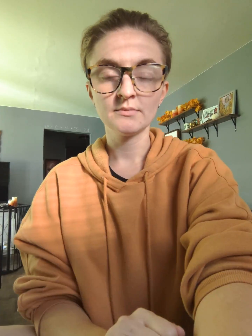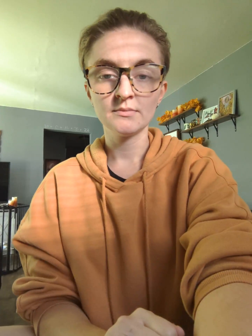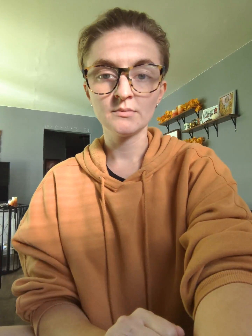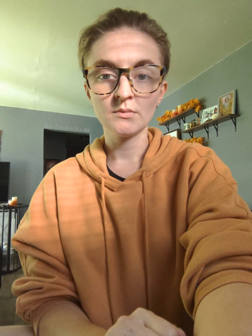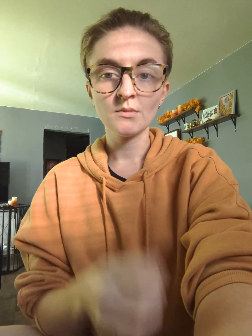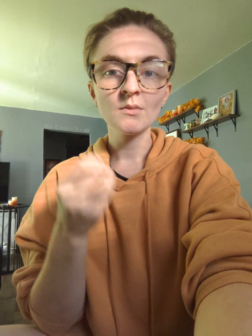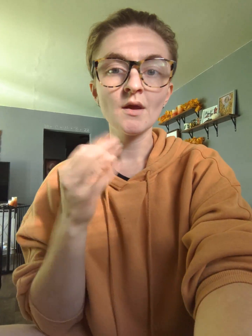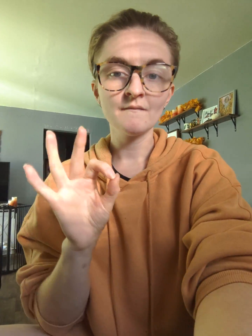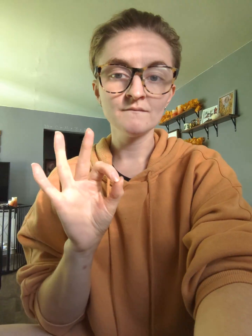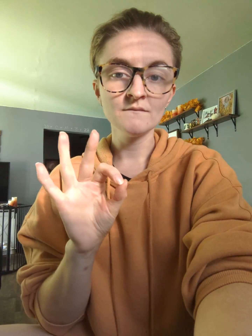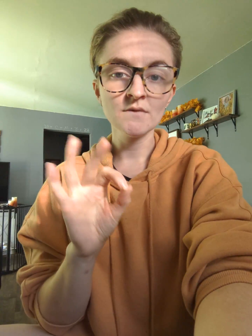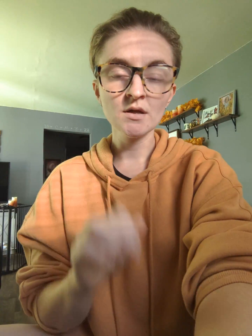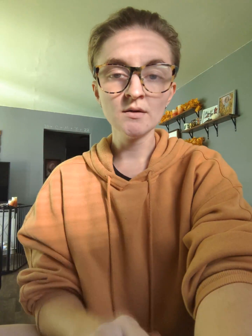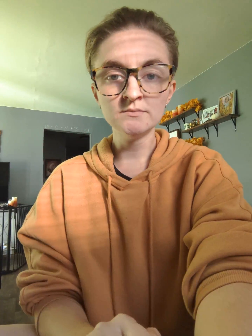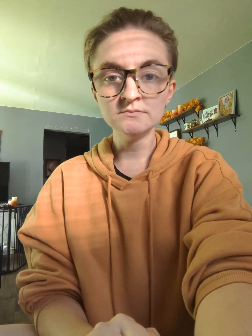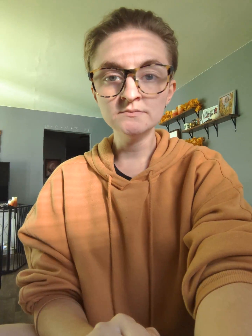of